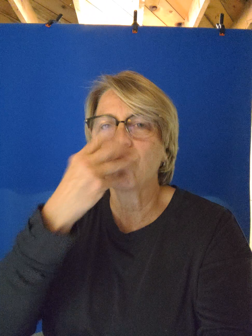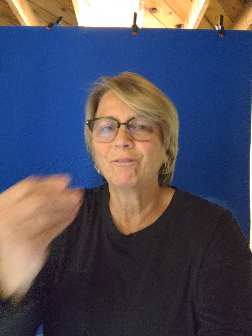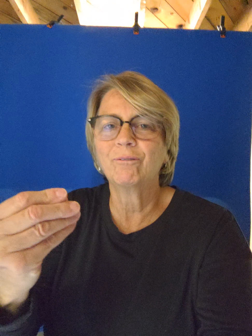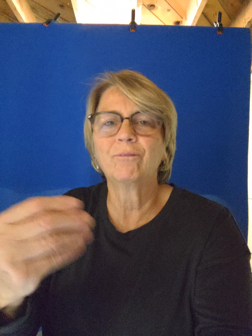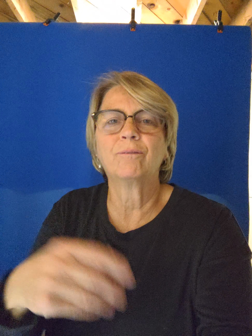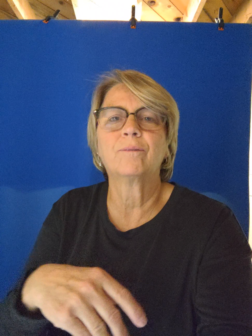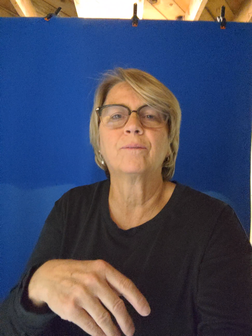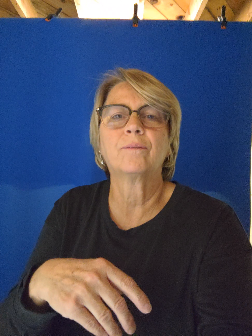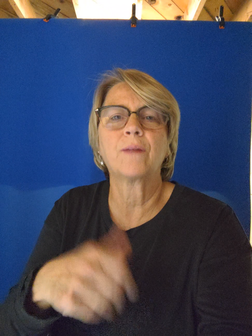wolf